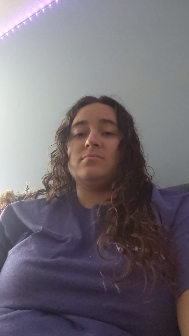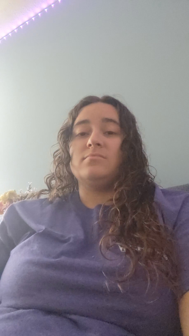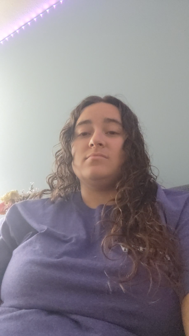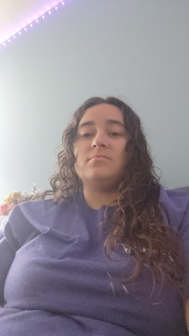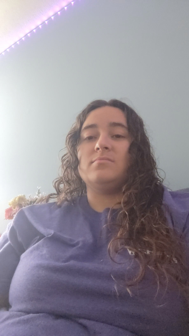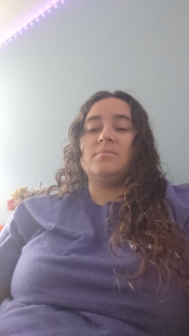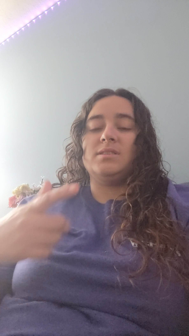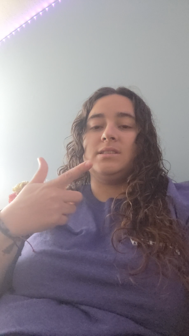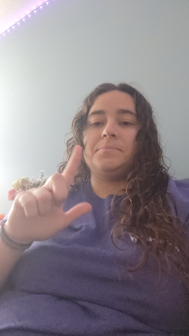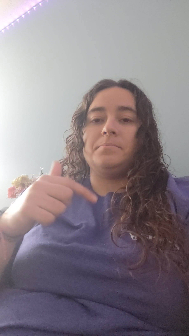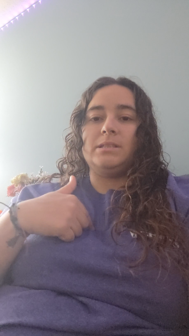let me